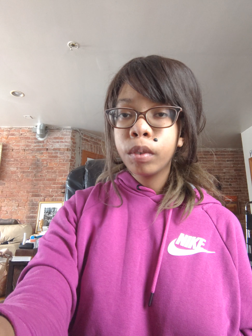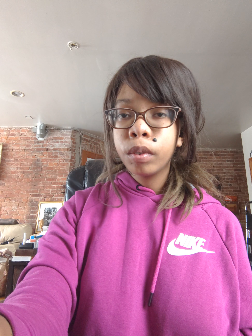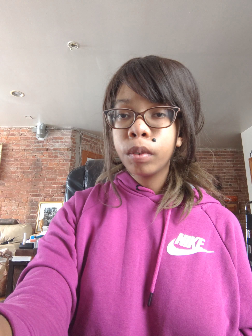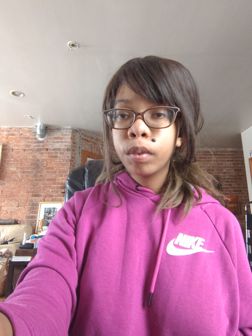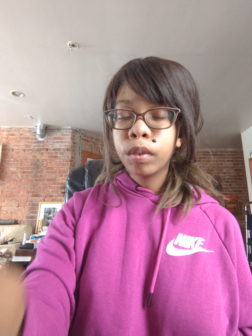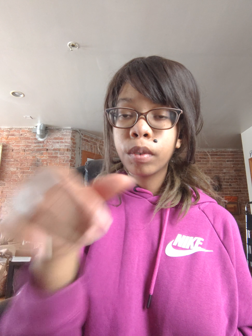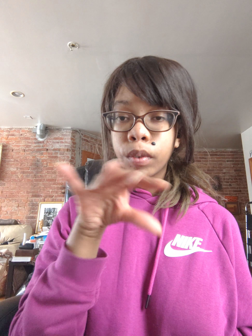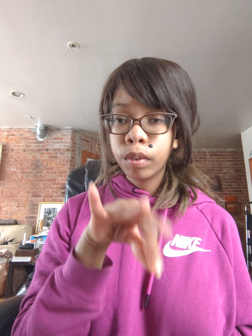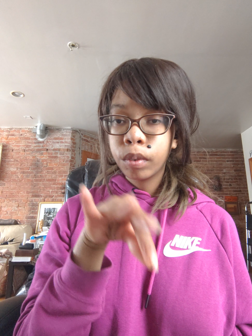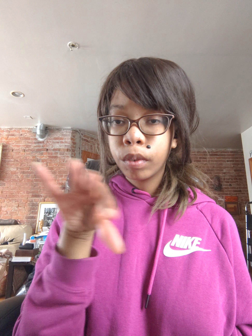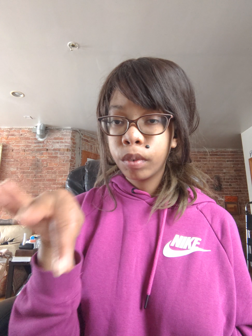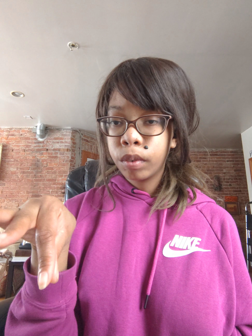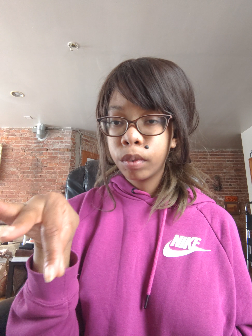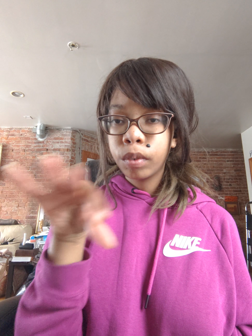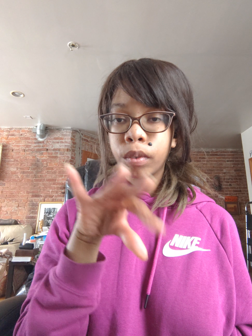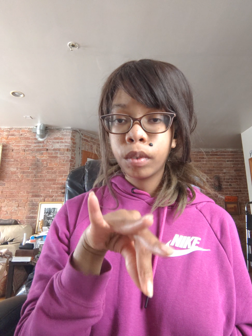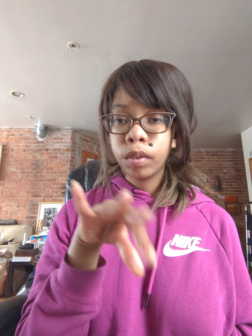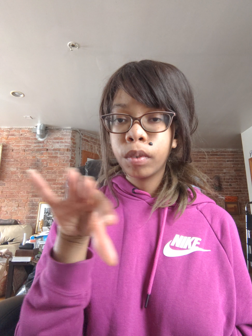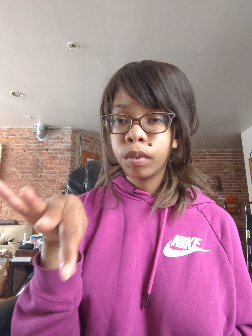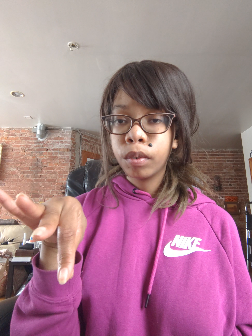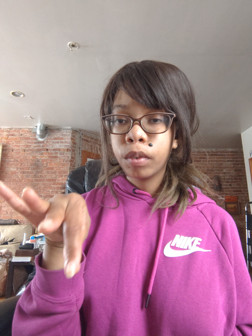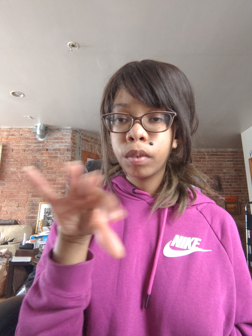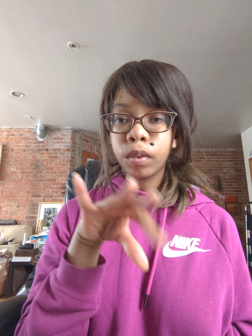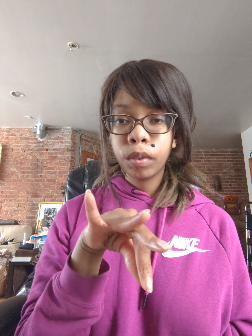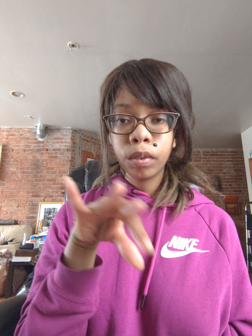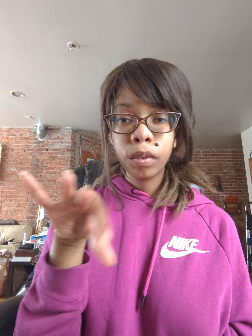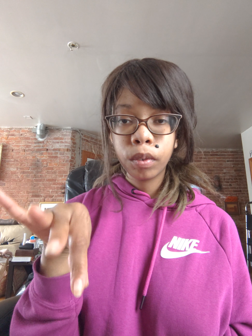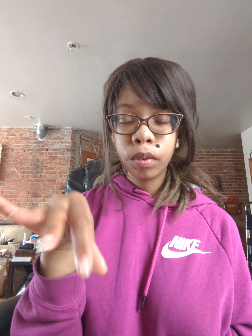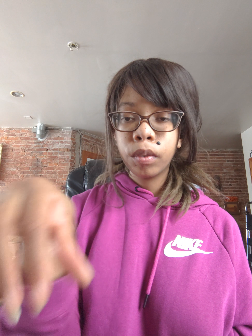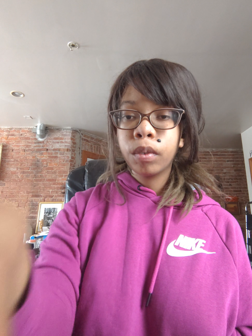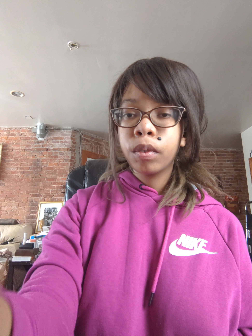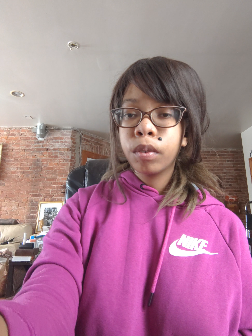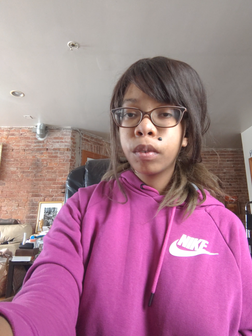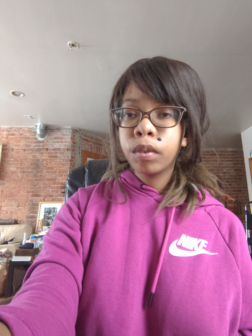french fries